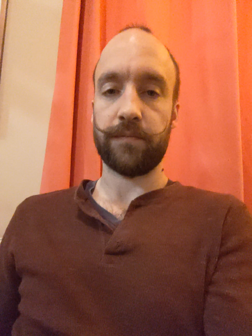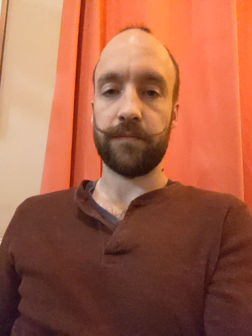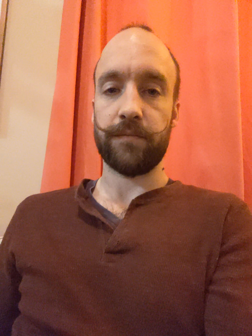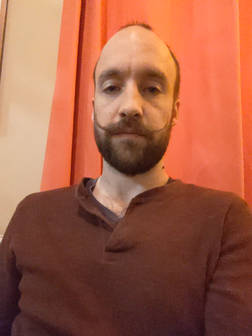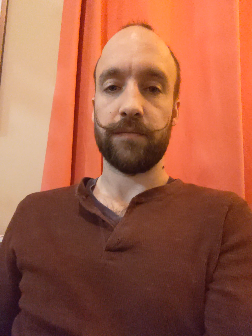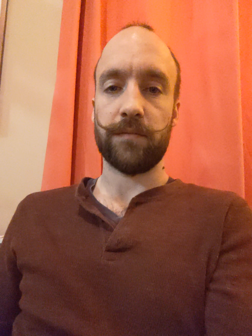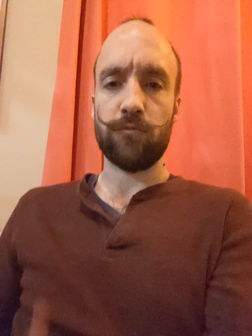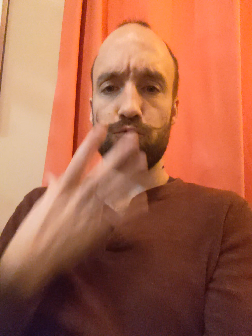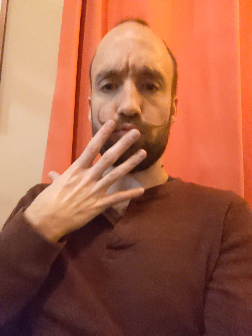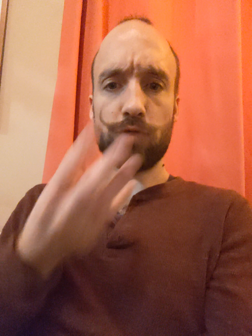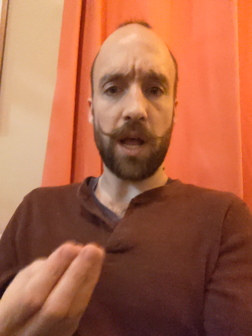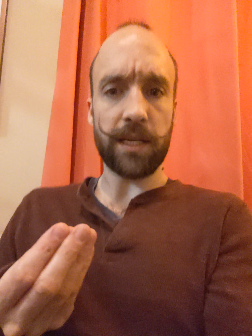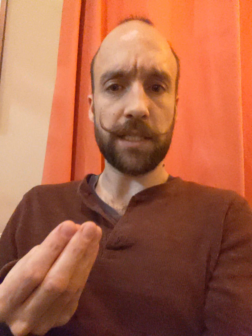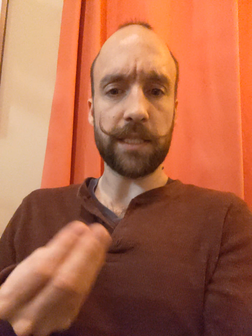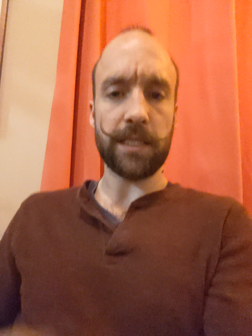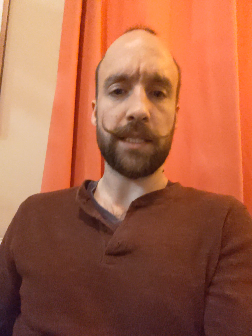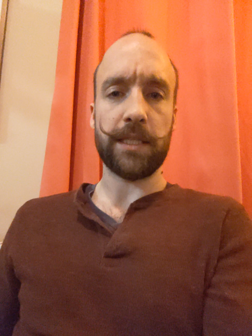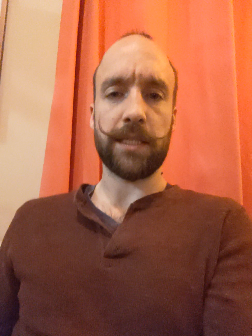wet